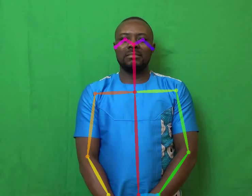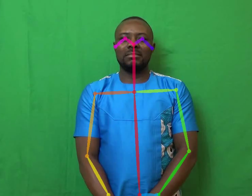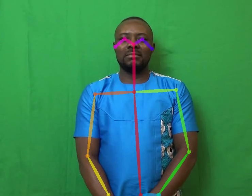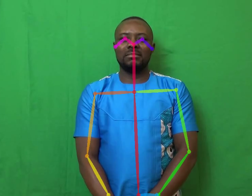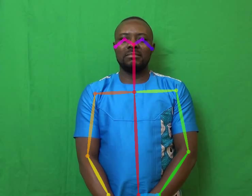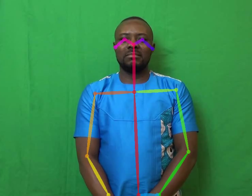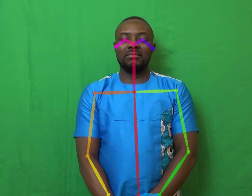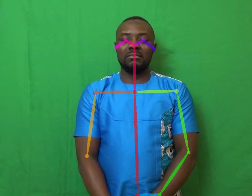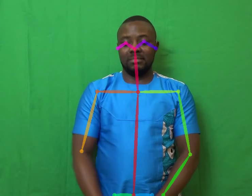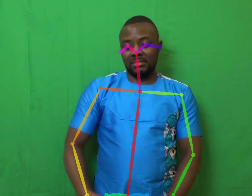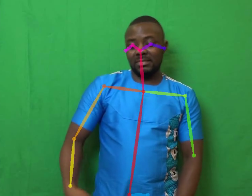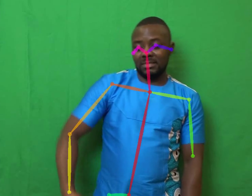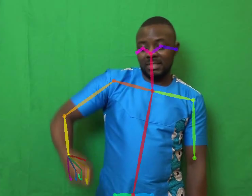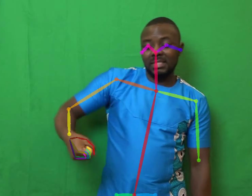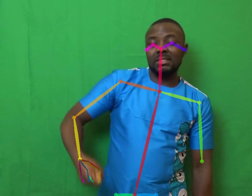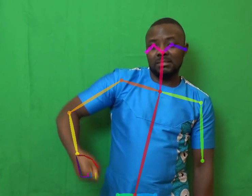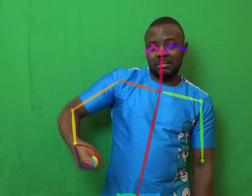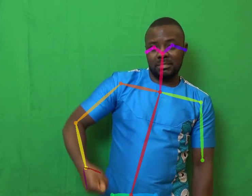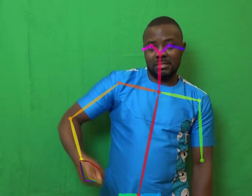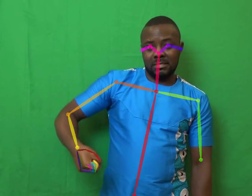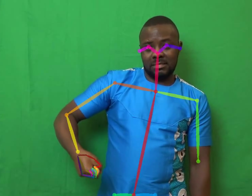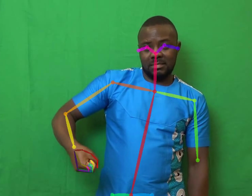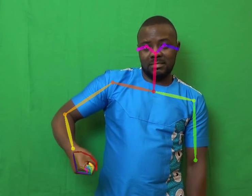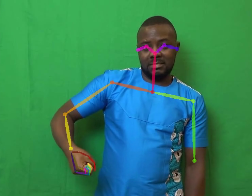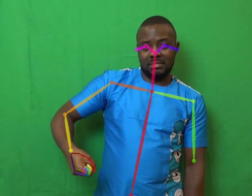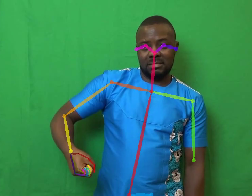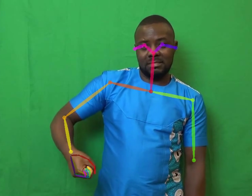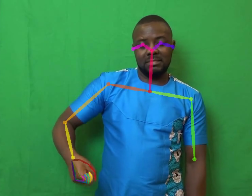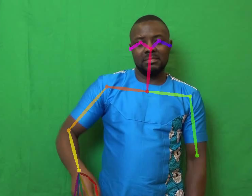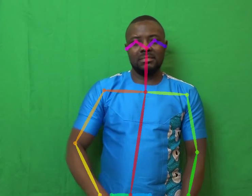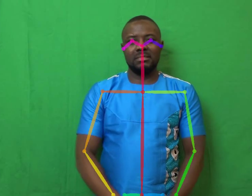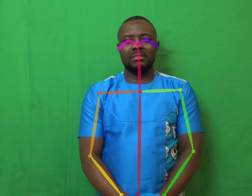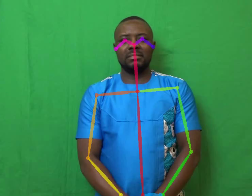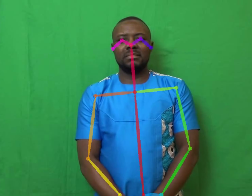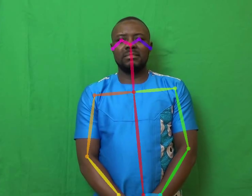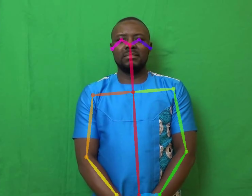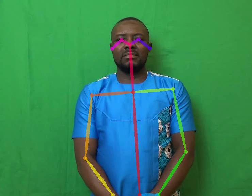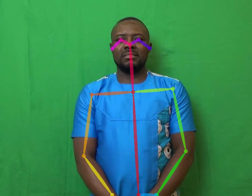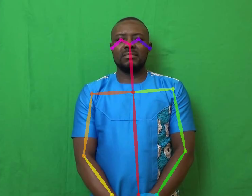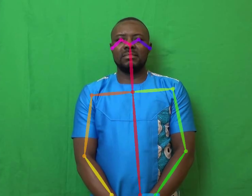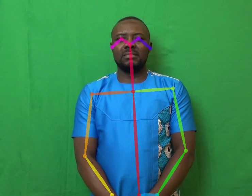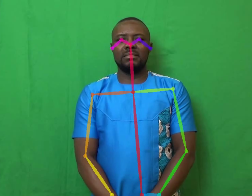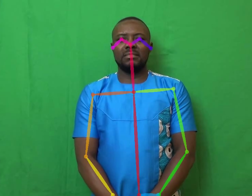bag or luggage